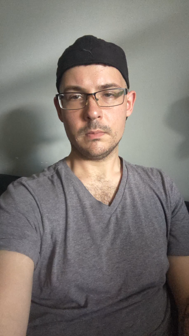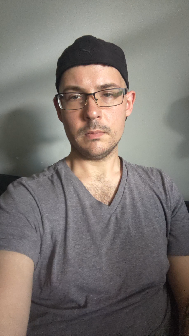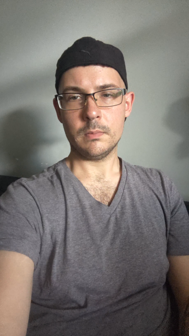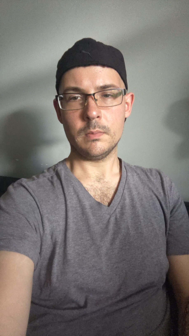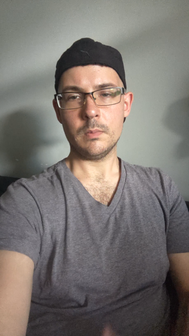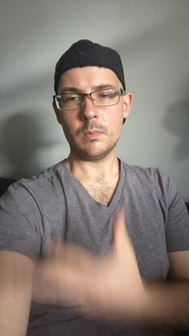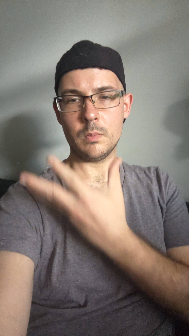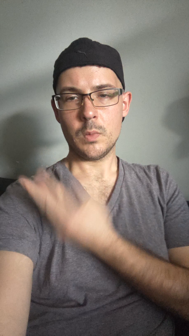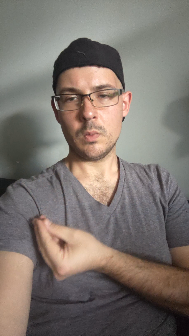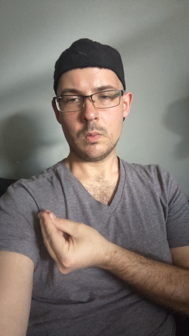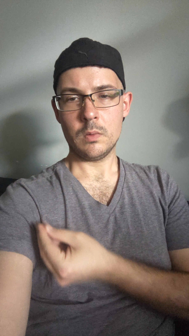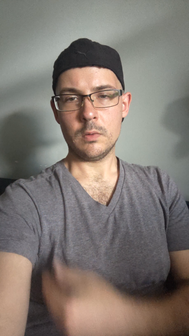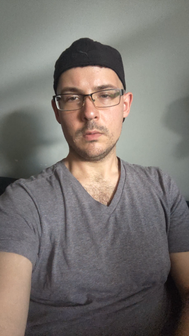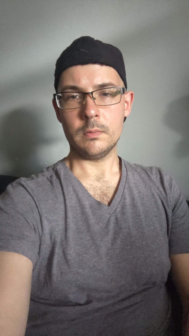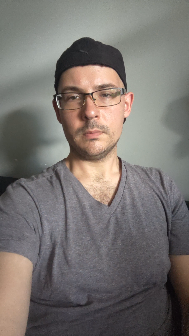poor